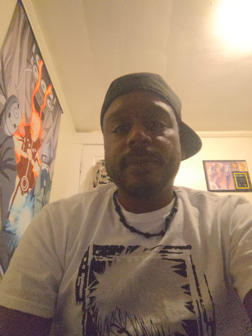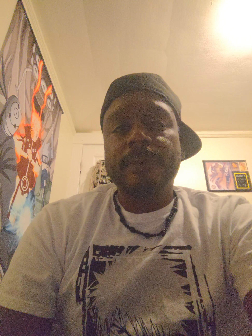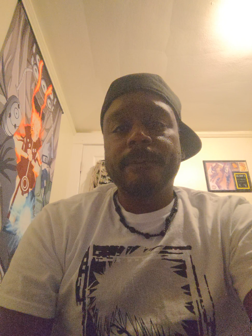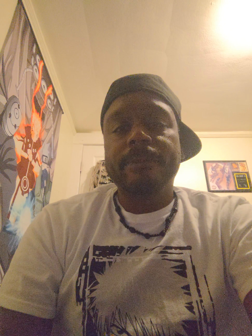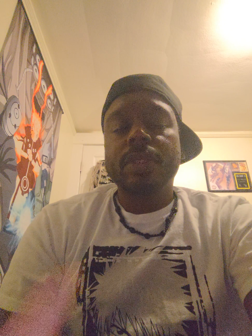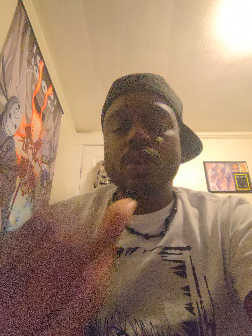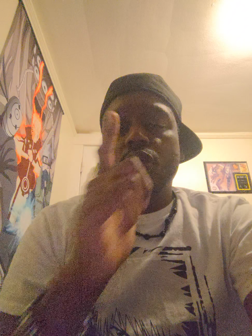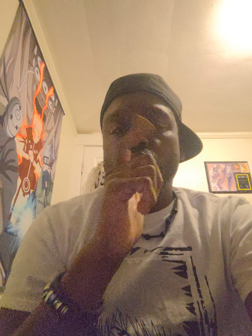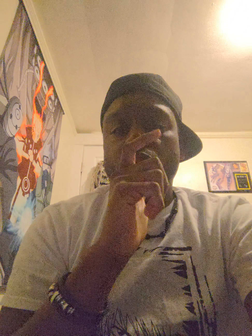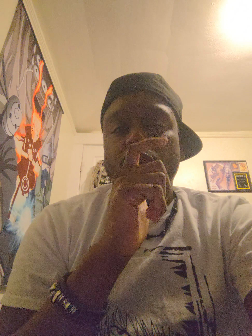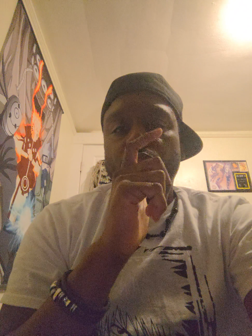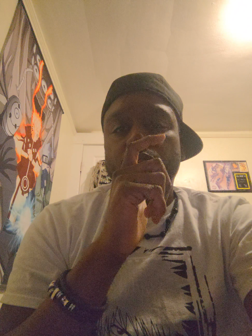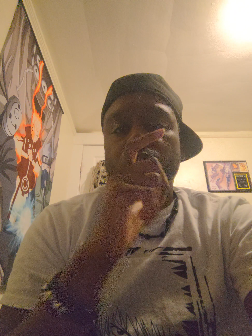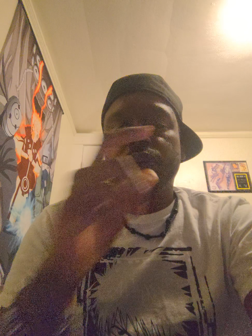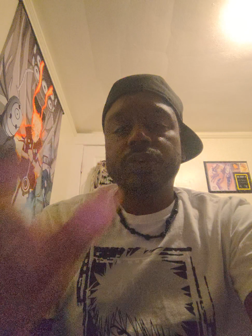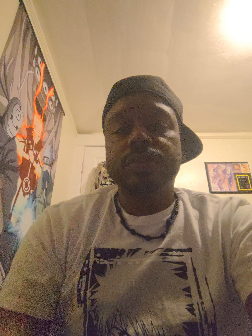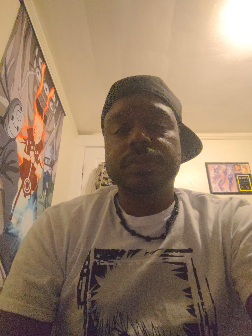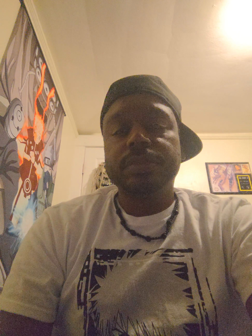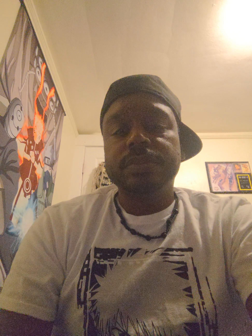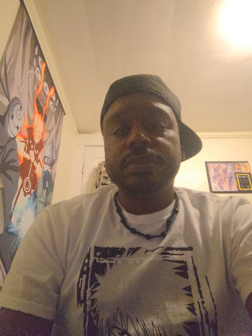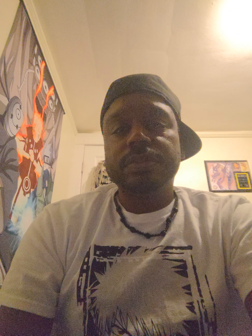who